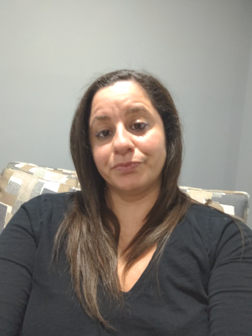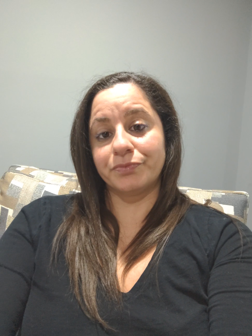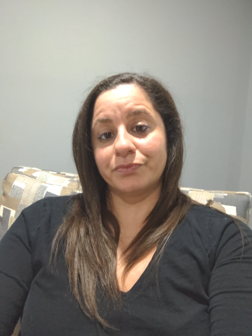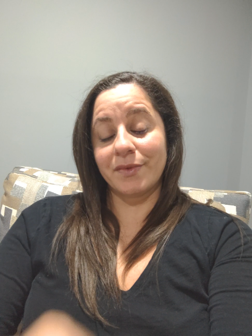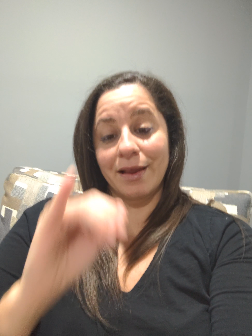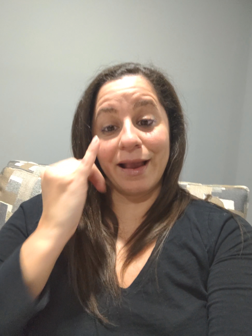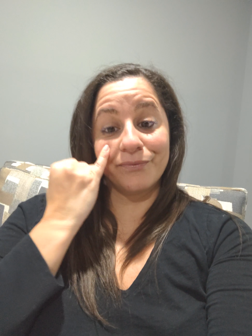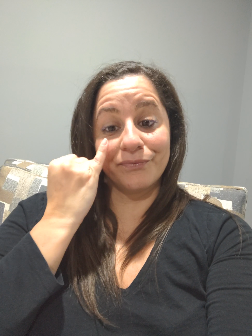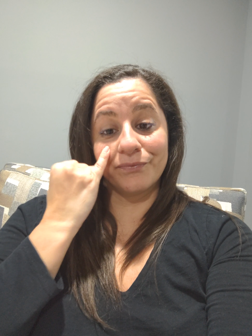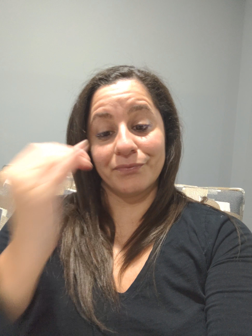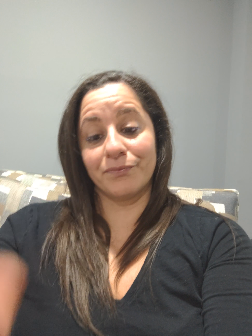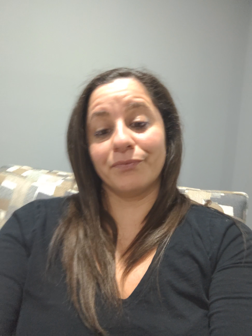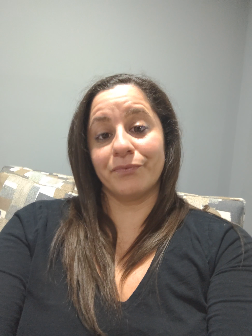if